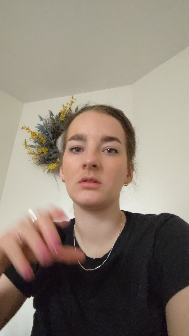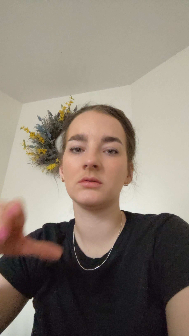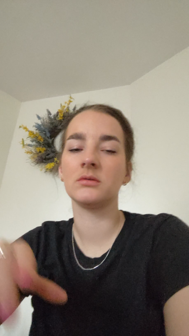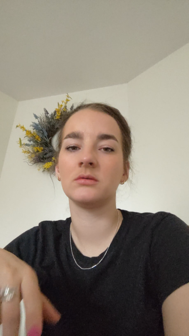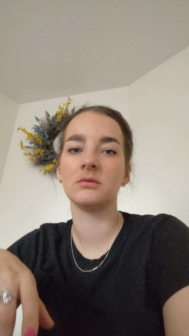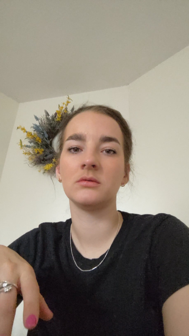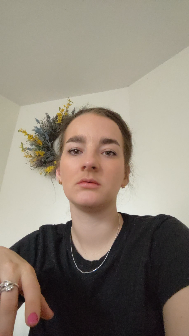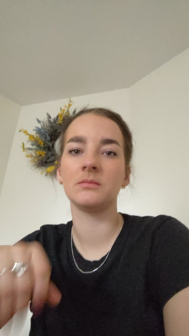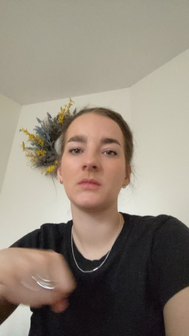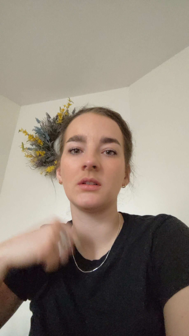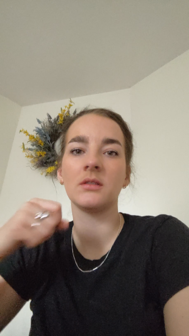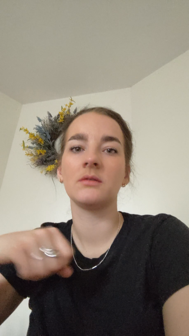bicycle